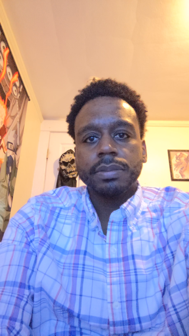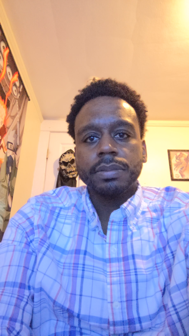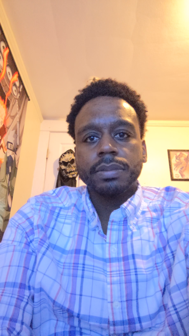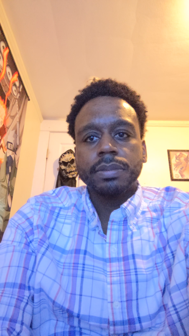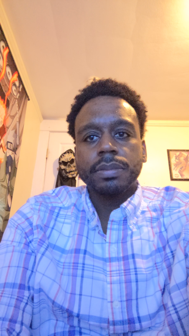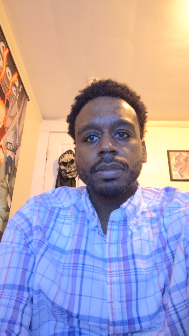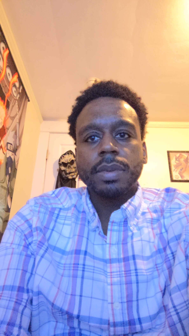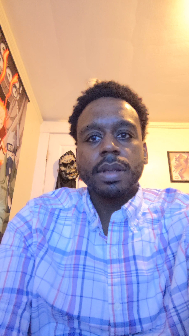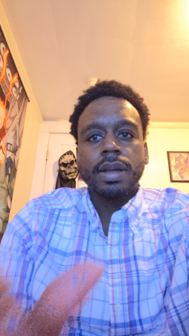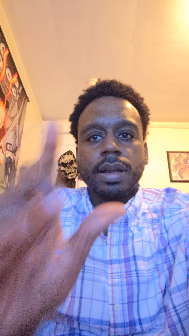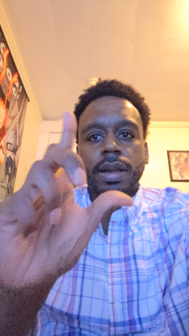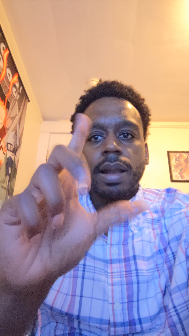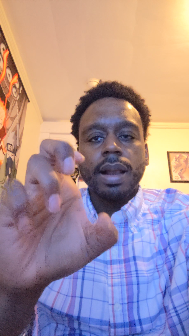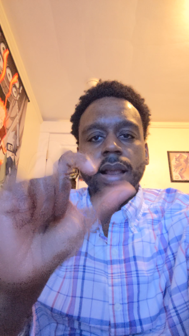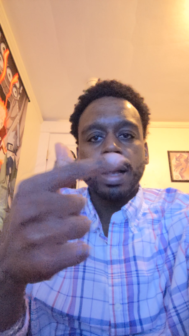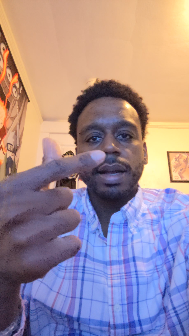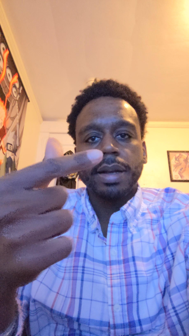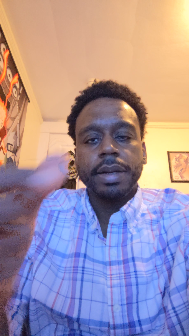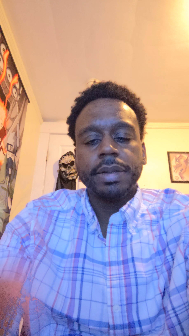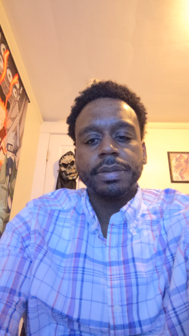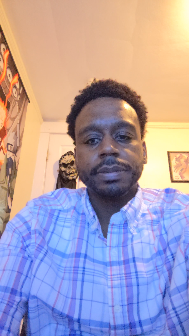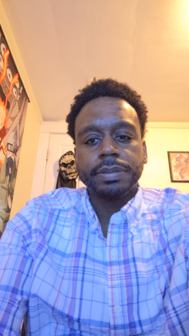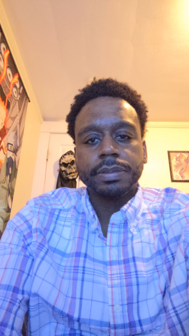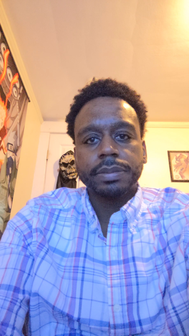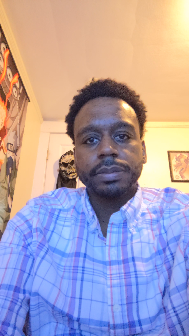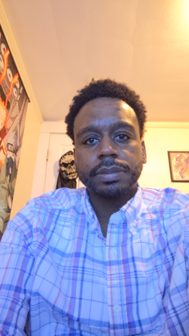leg